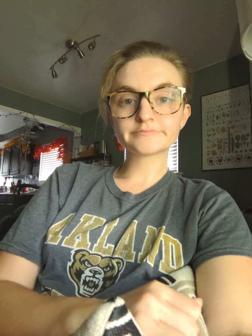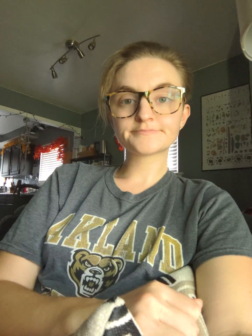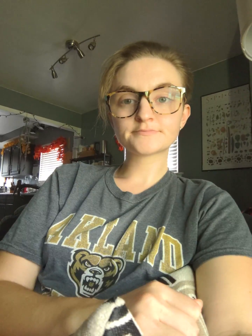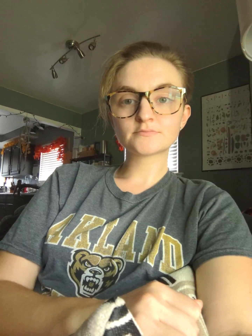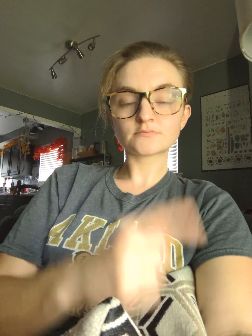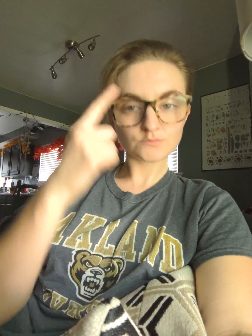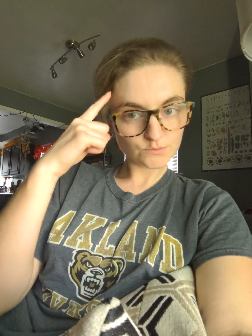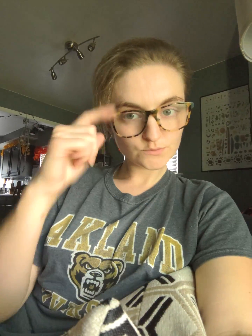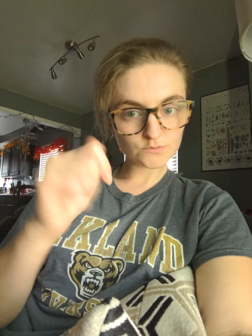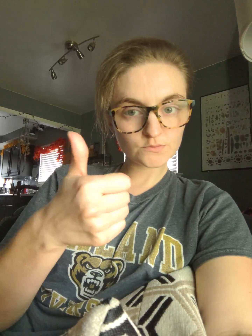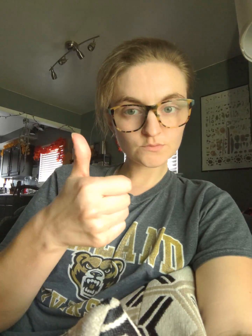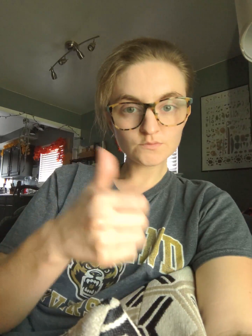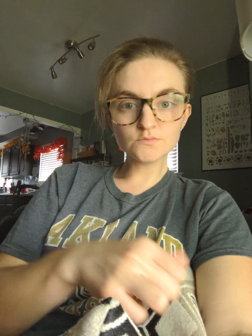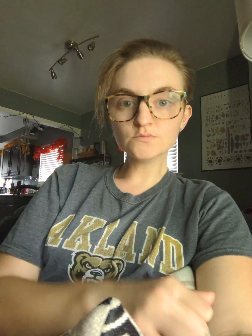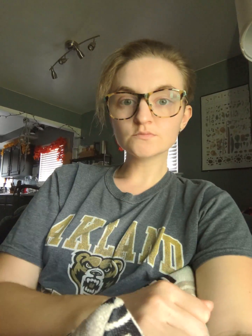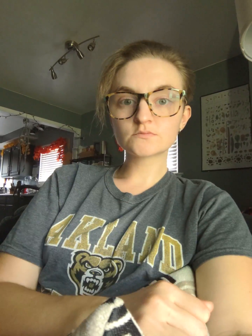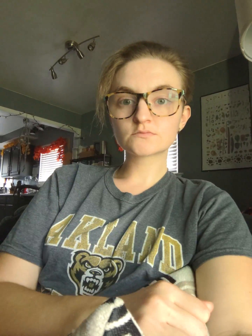dime